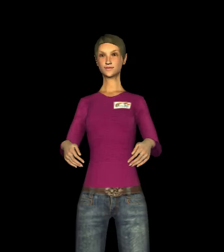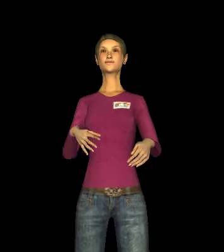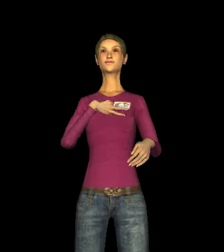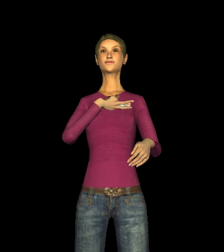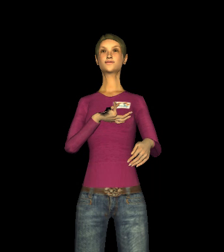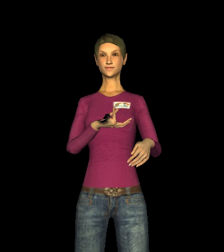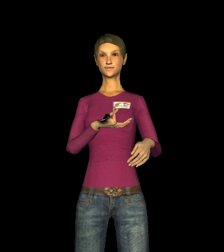ابن